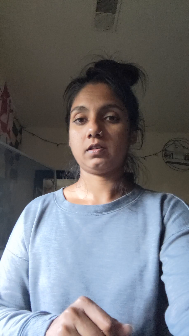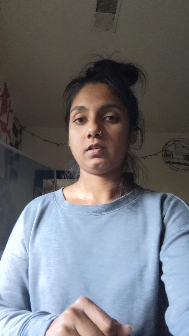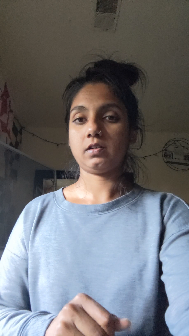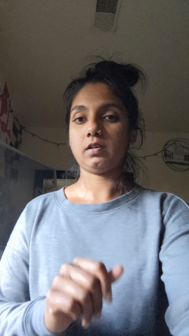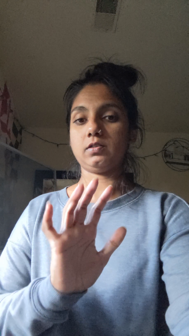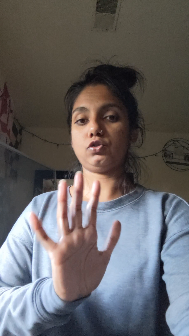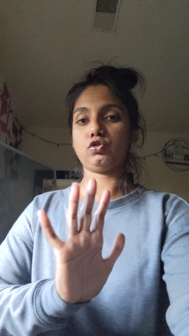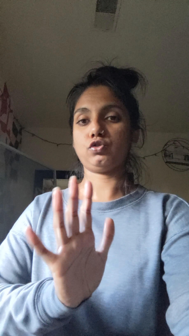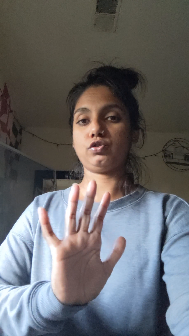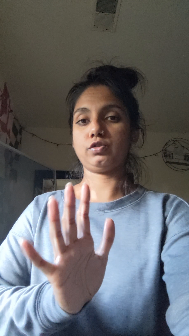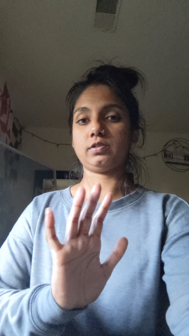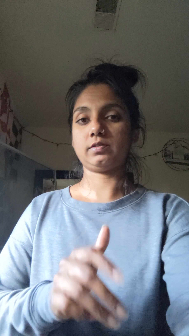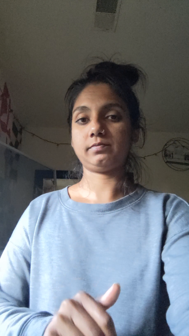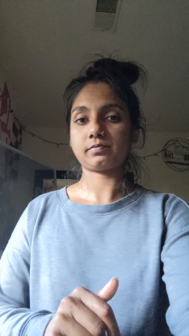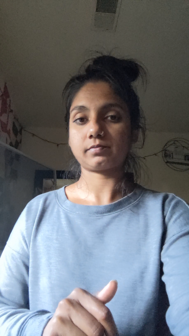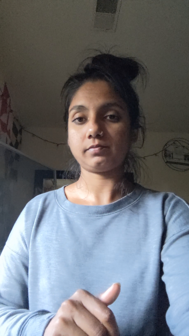cheese